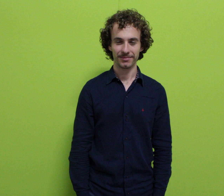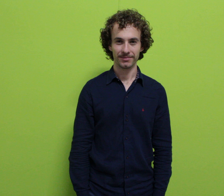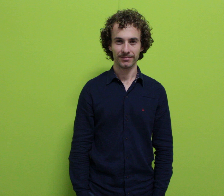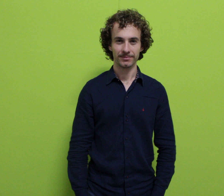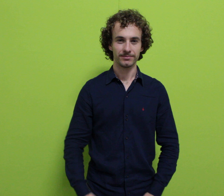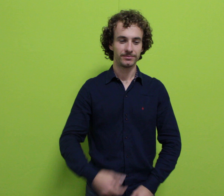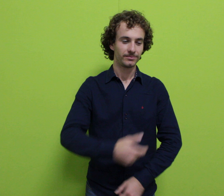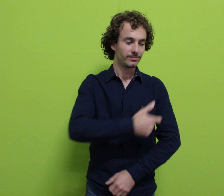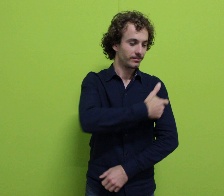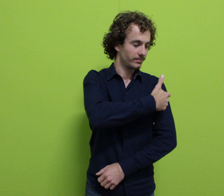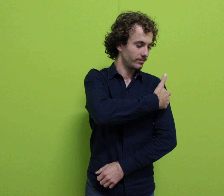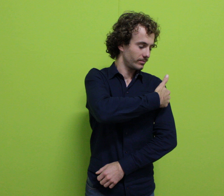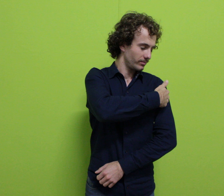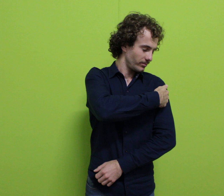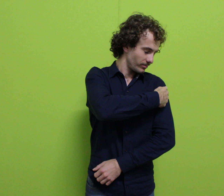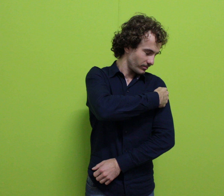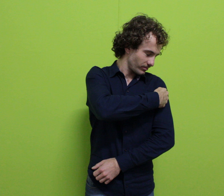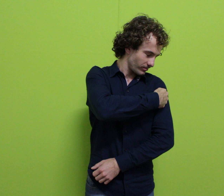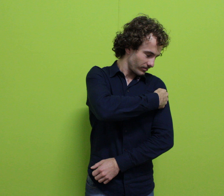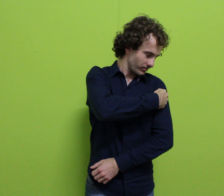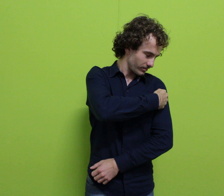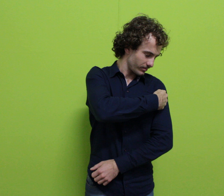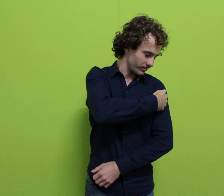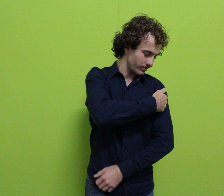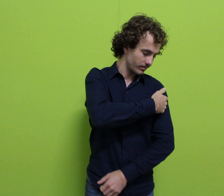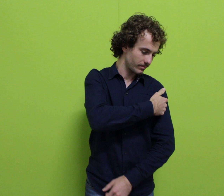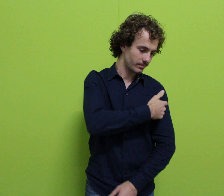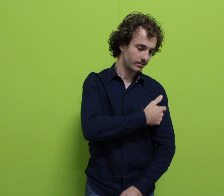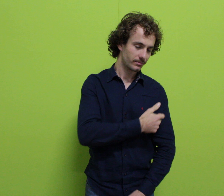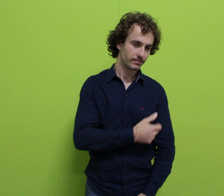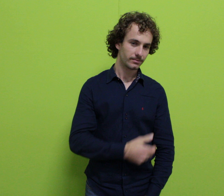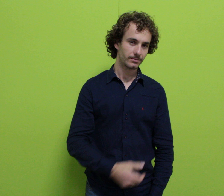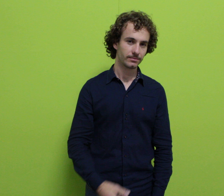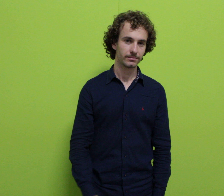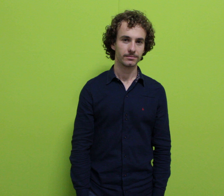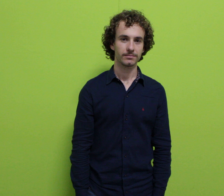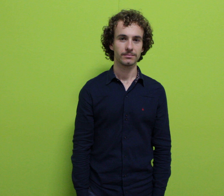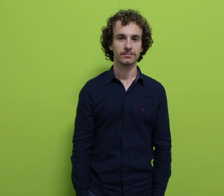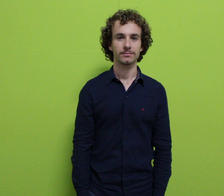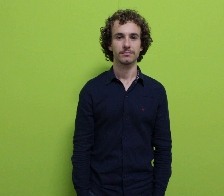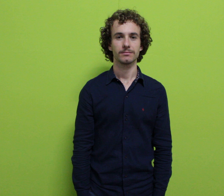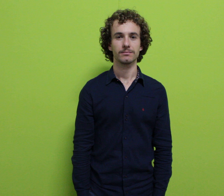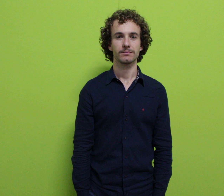vacina